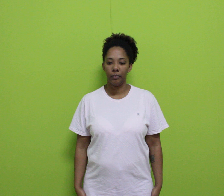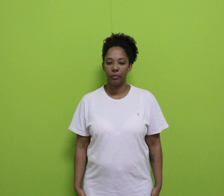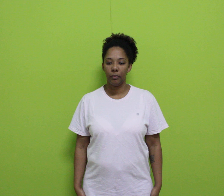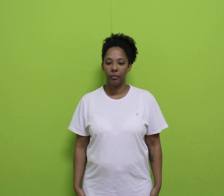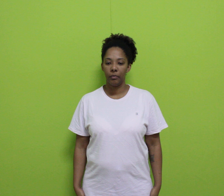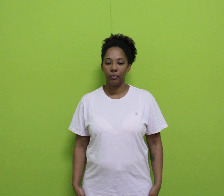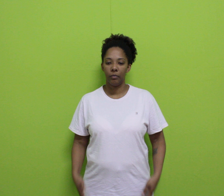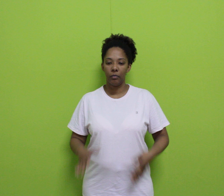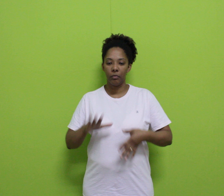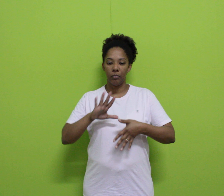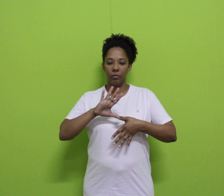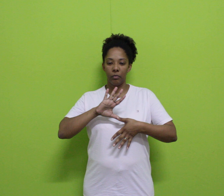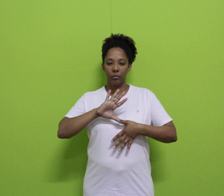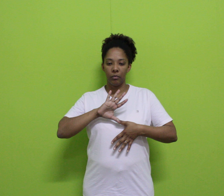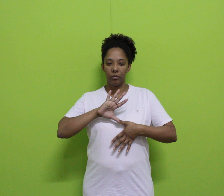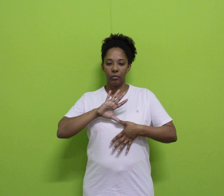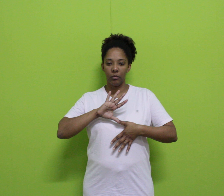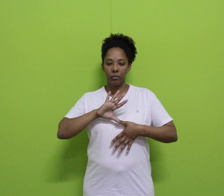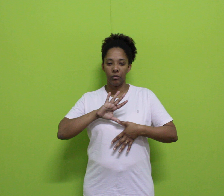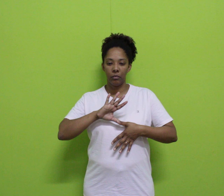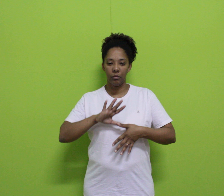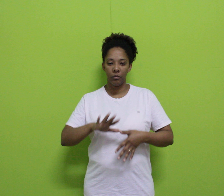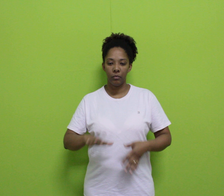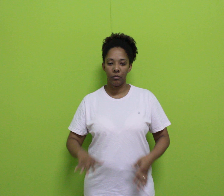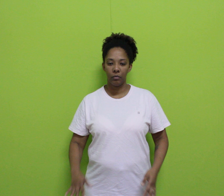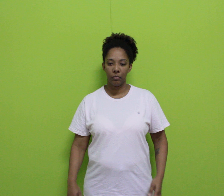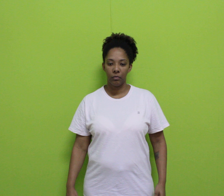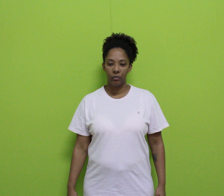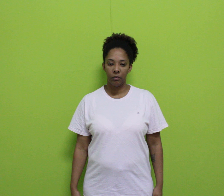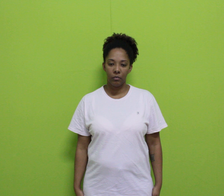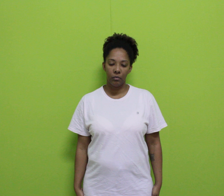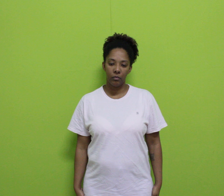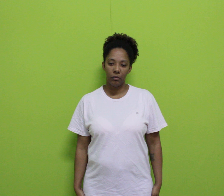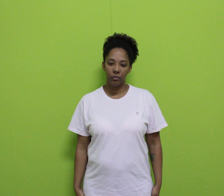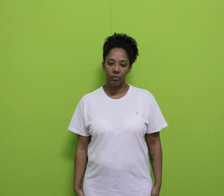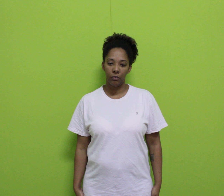América